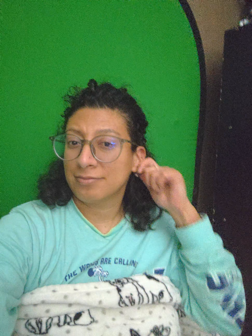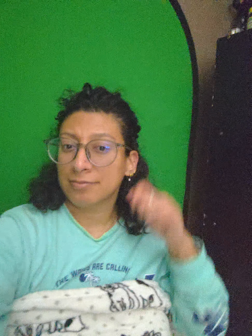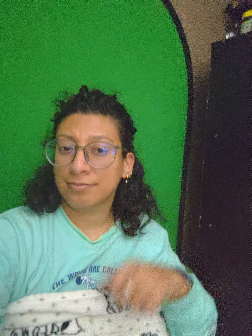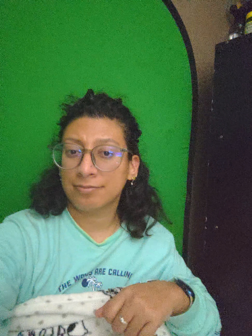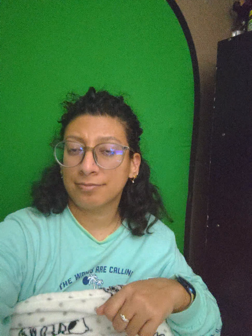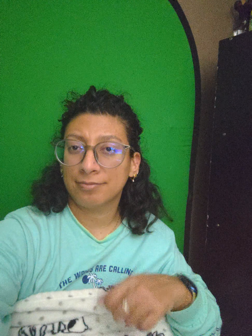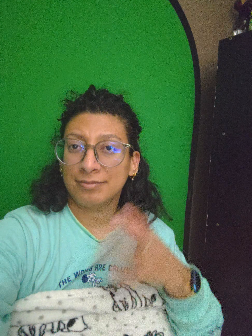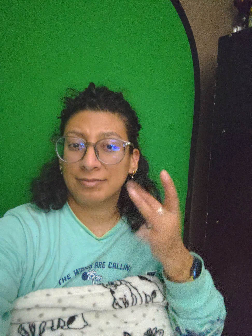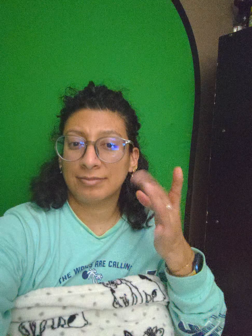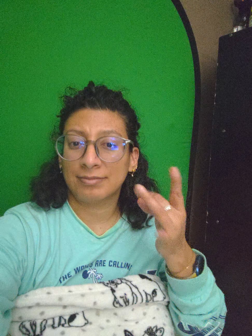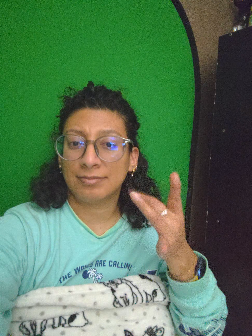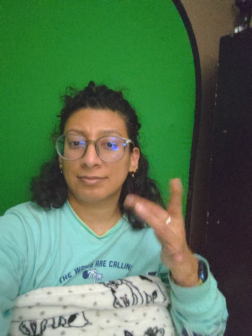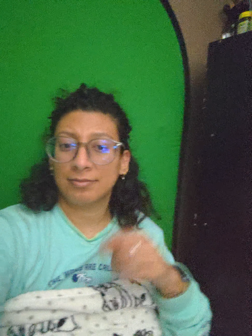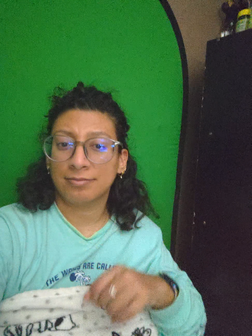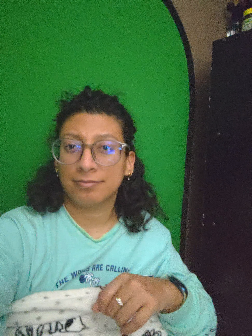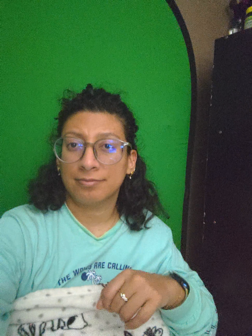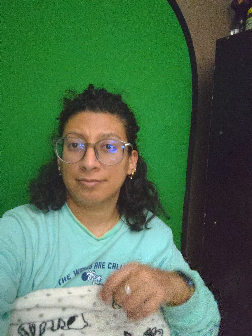sticky